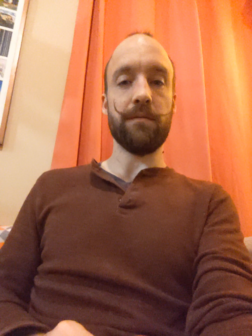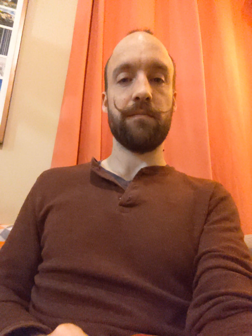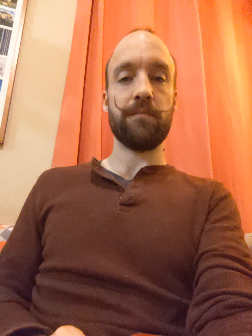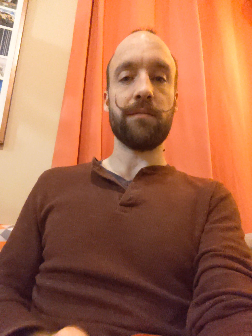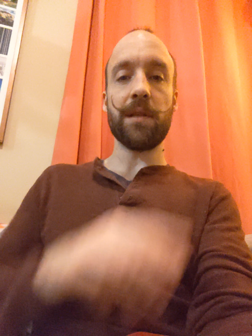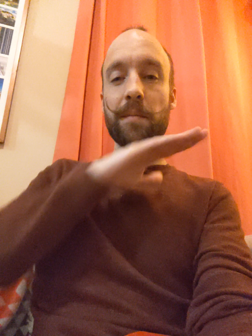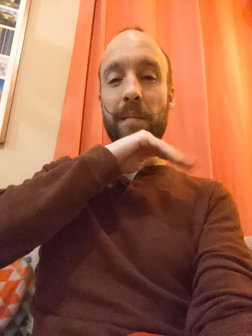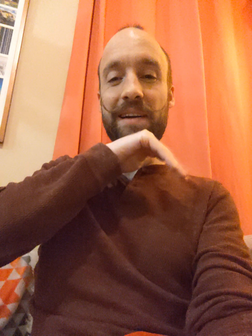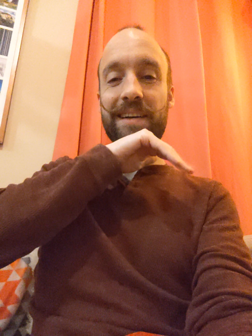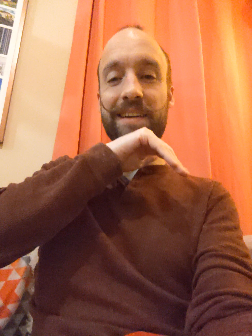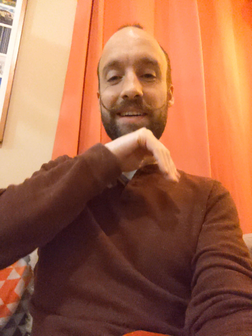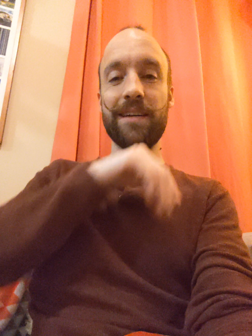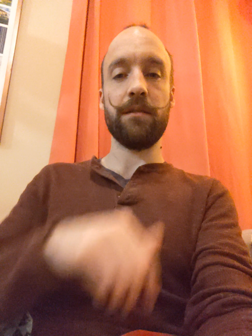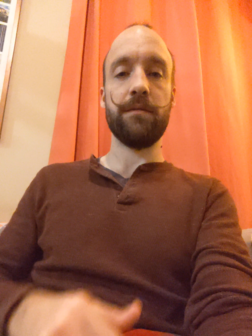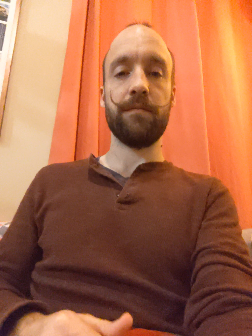pig